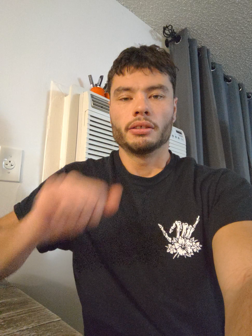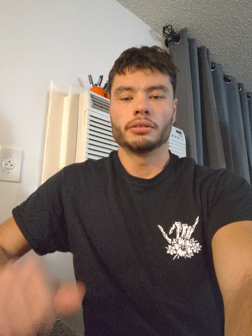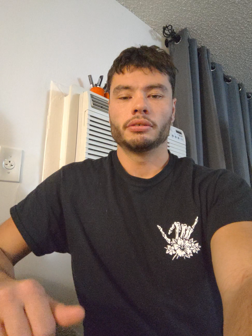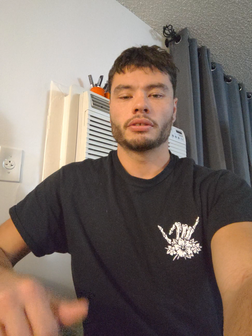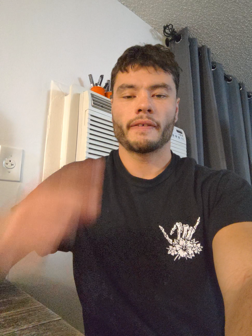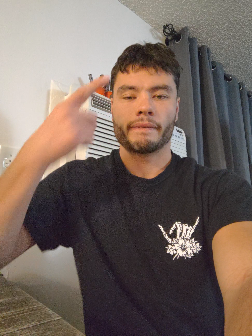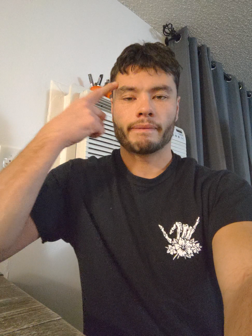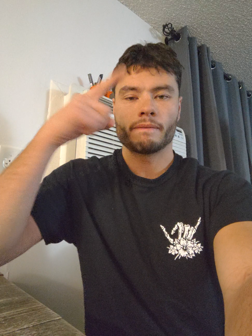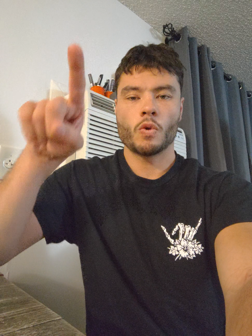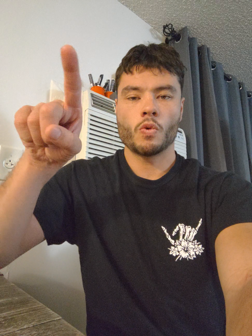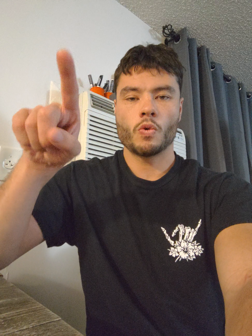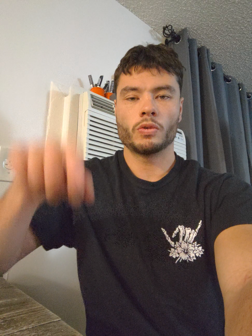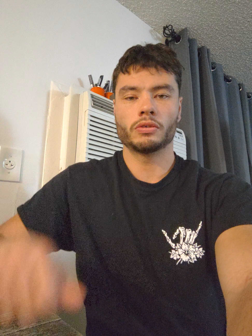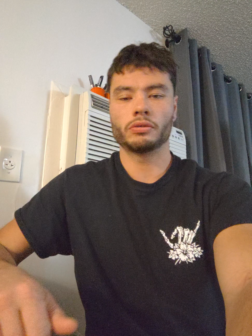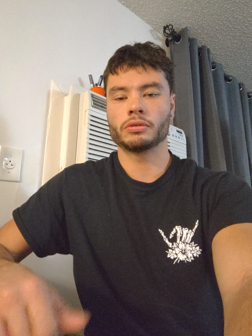for